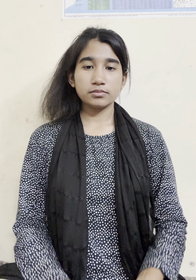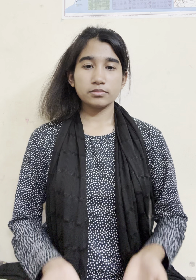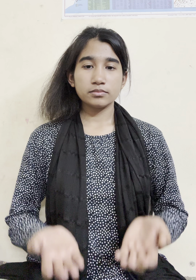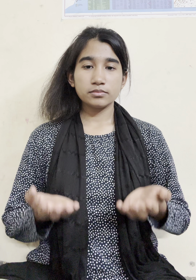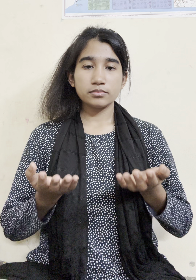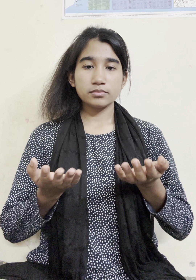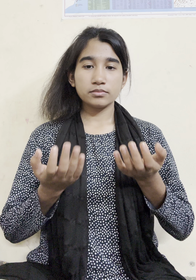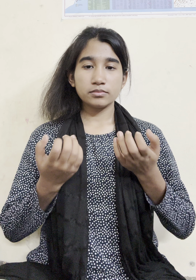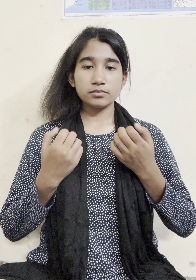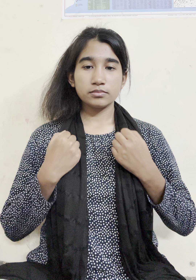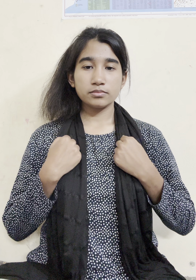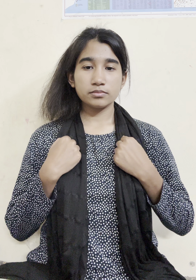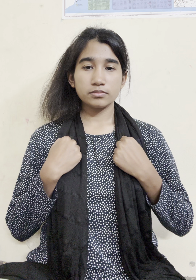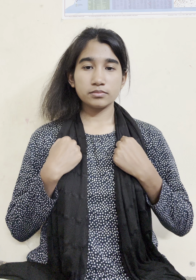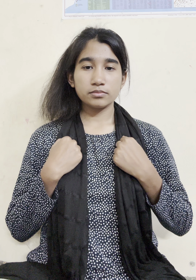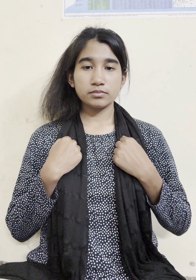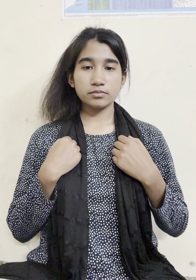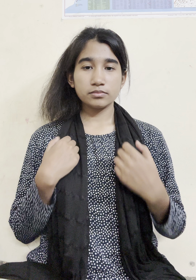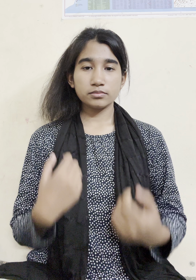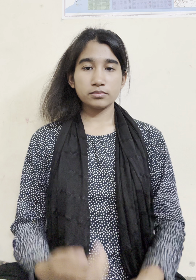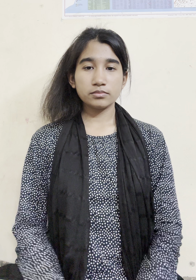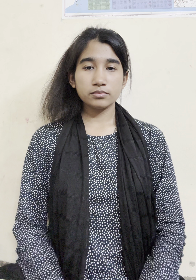চাওয়া